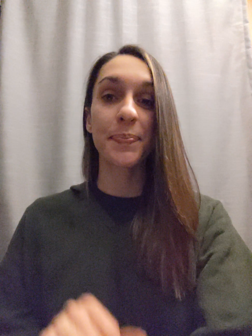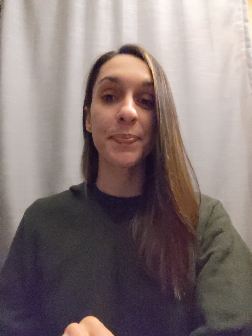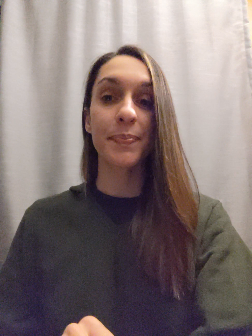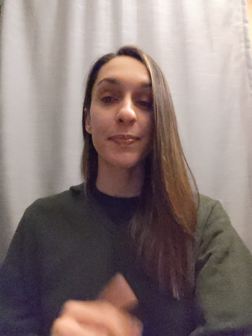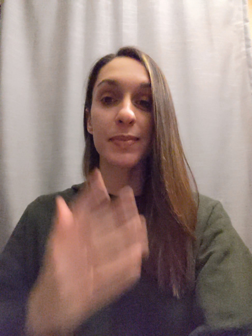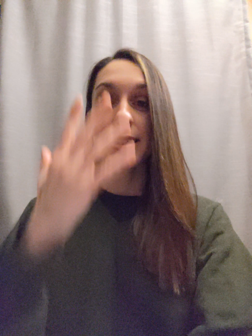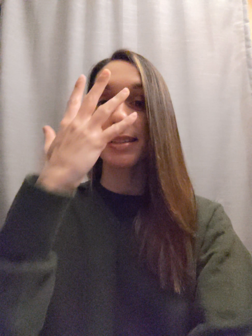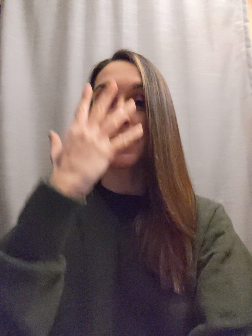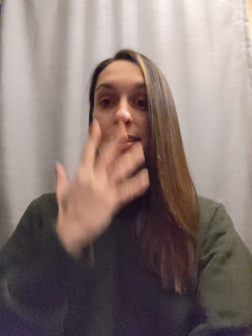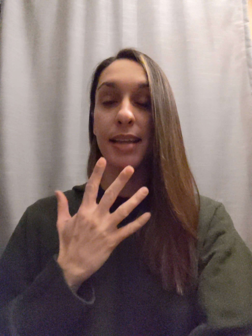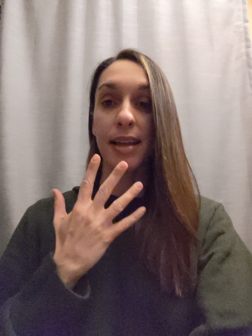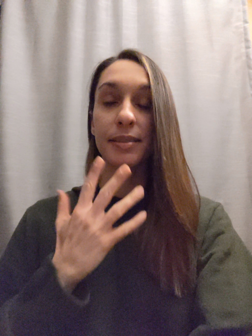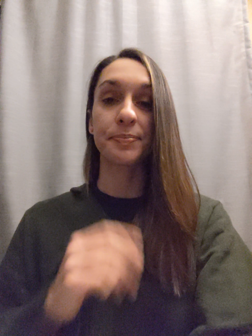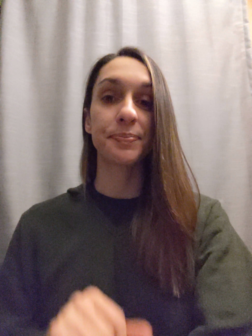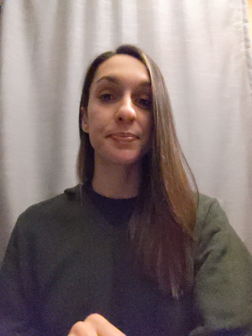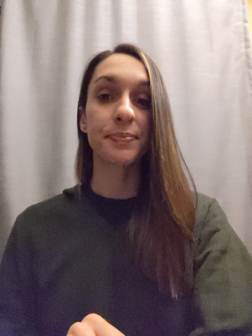sad